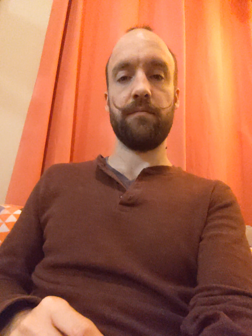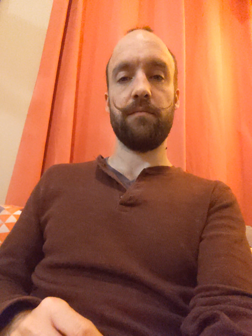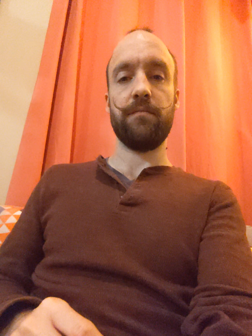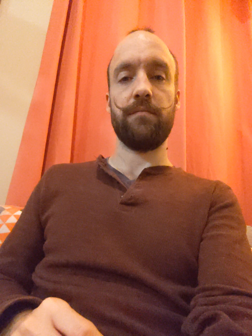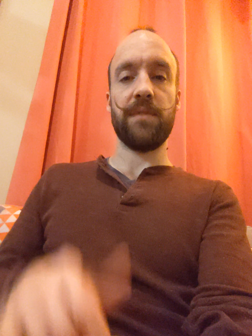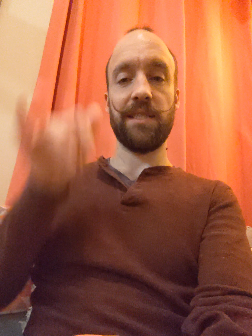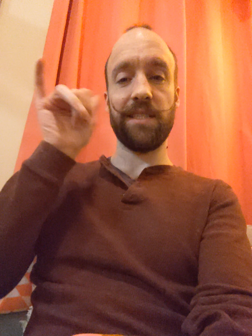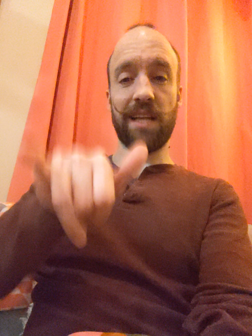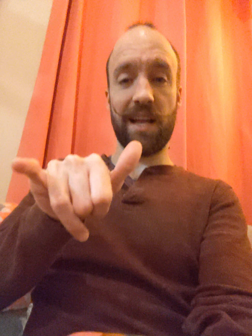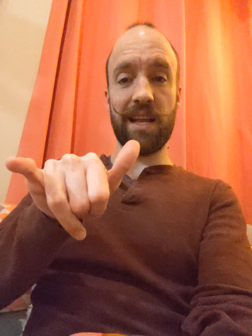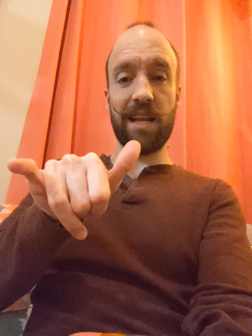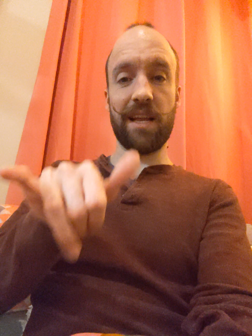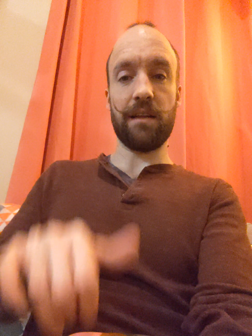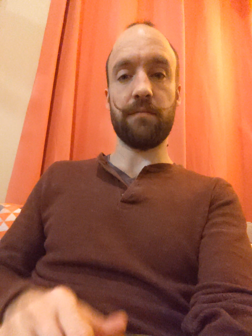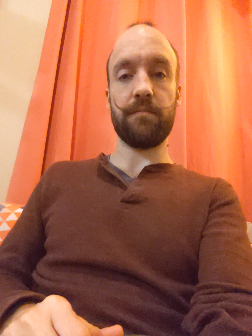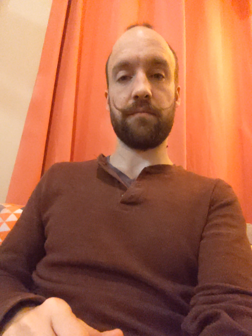stay